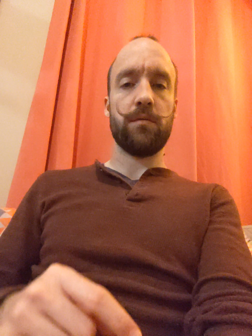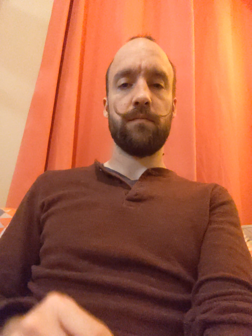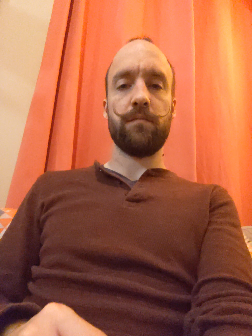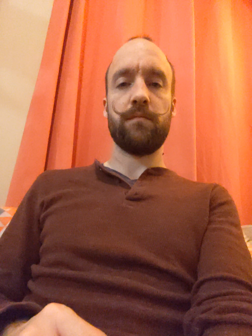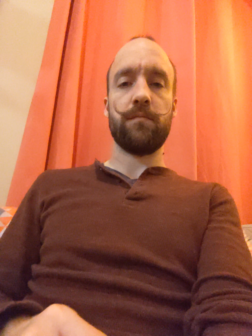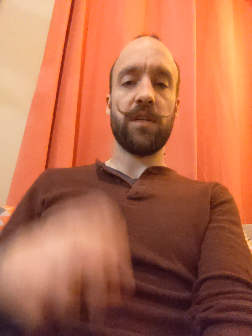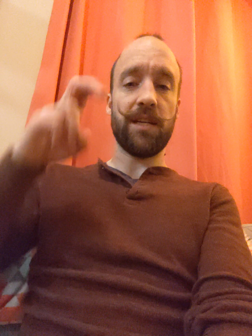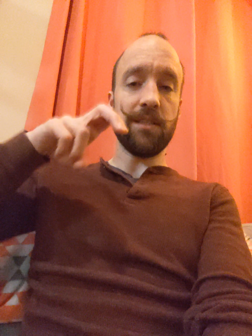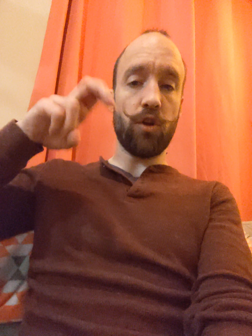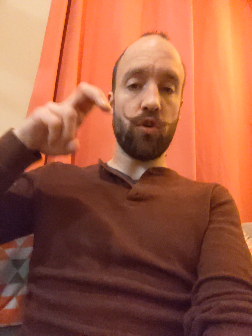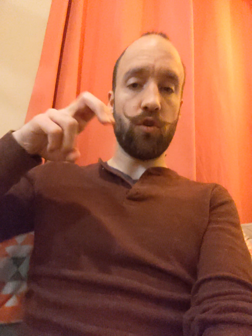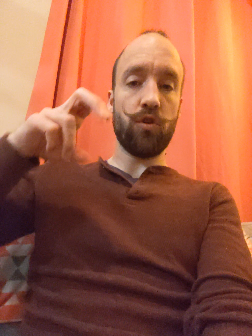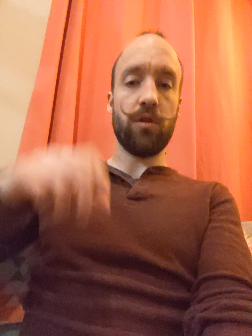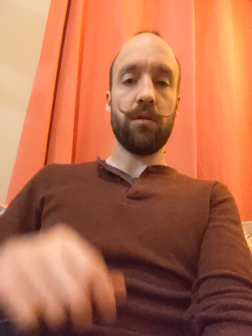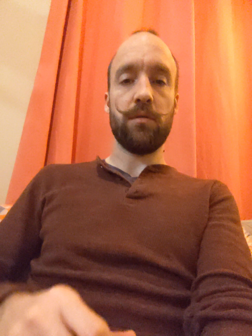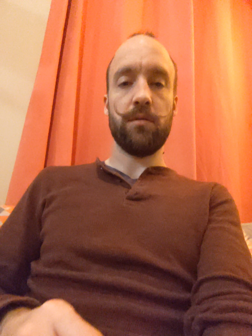chair